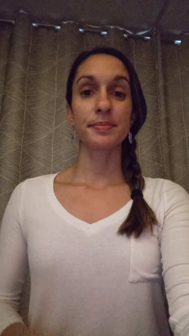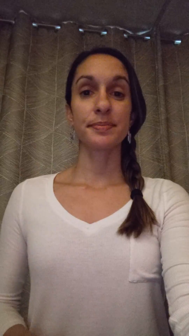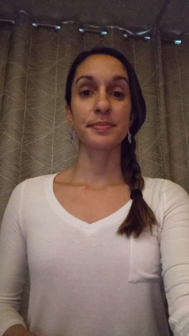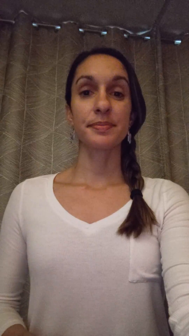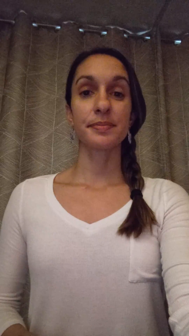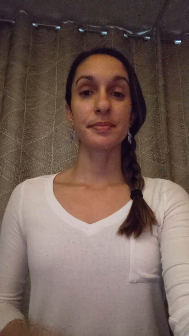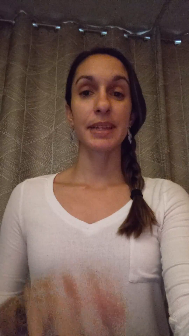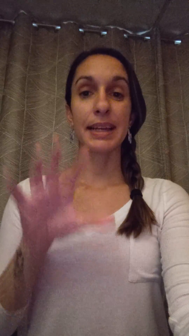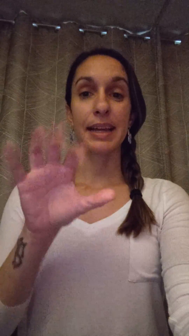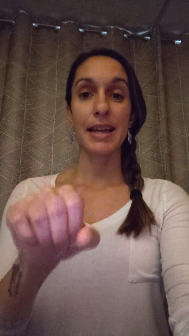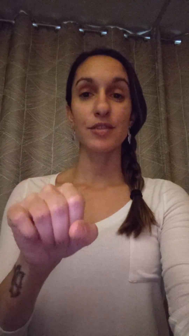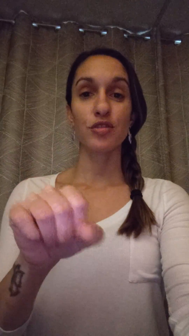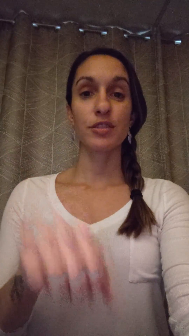catch